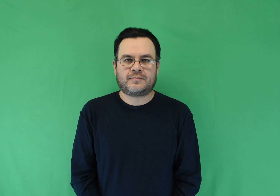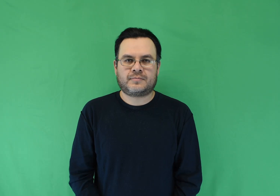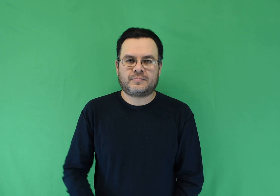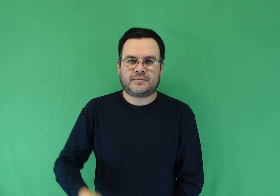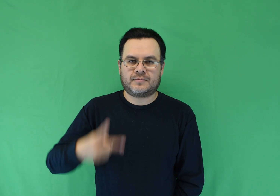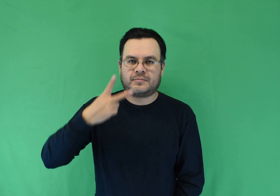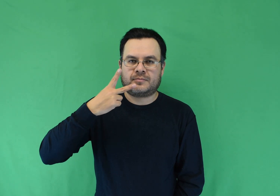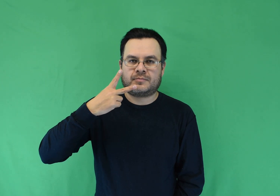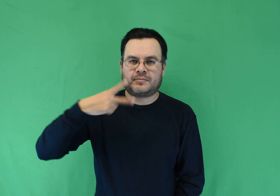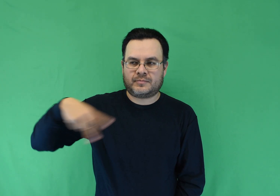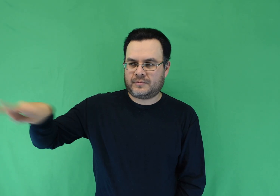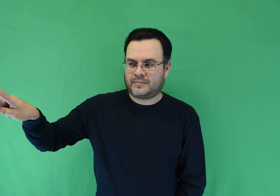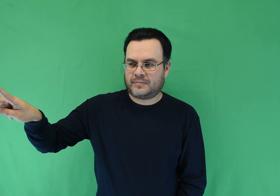su